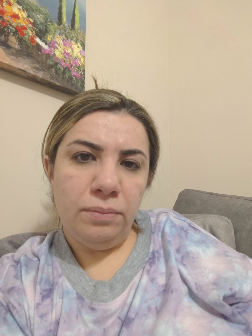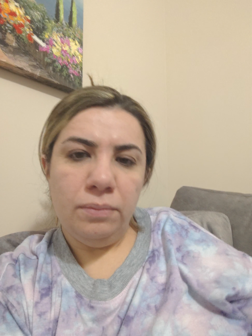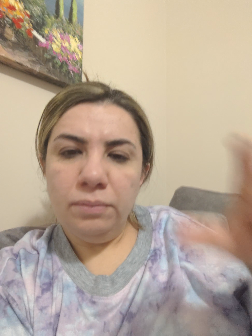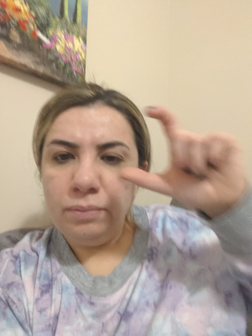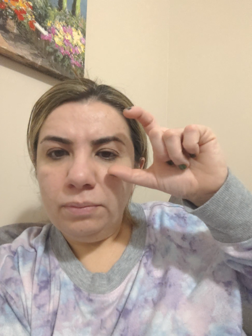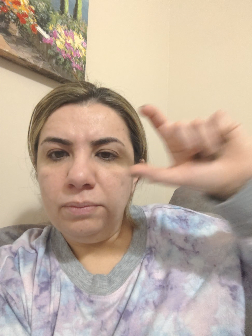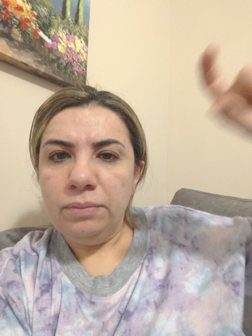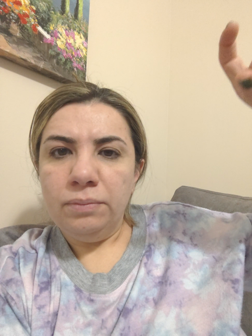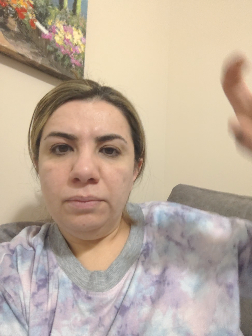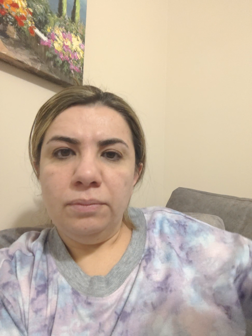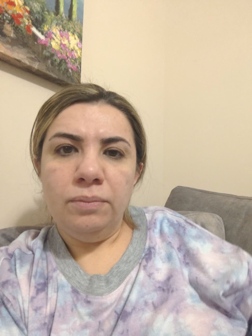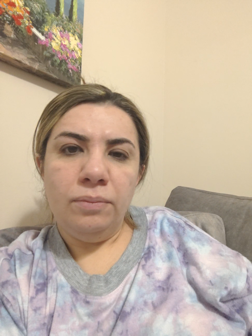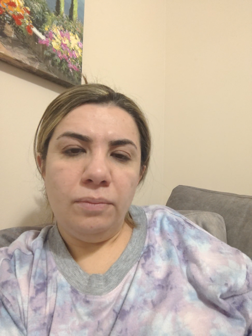moon